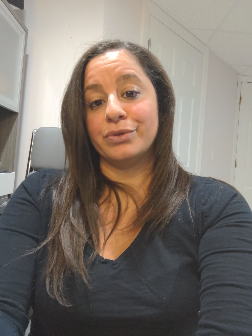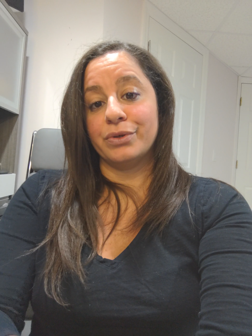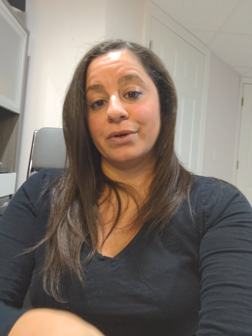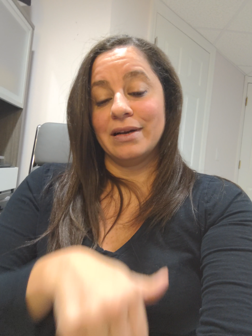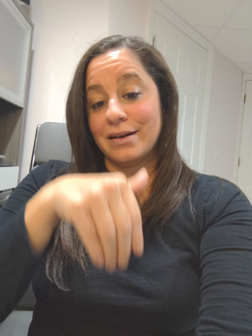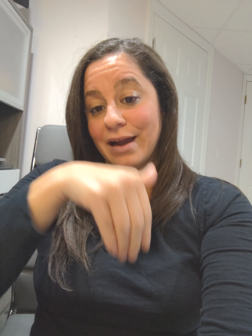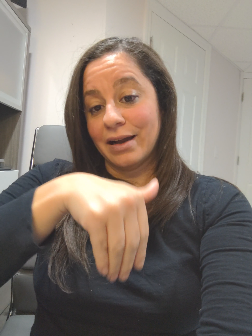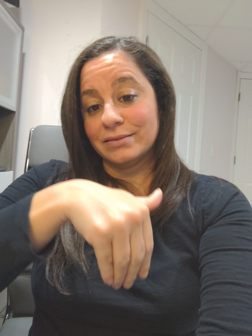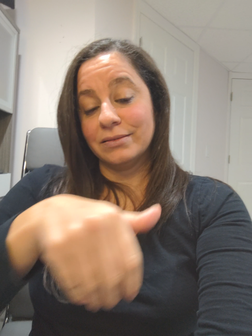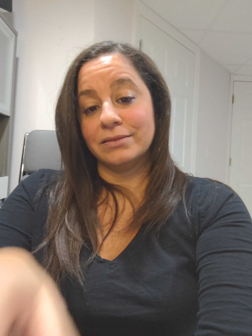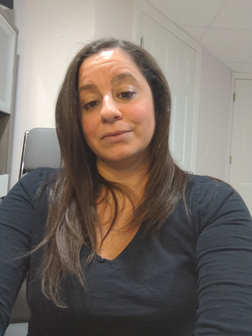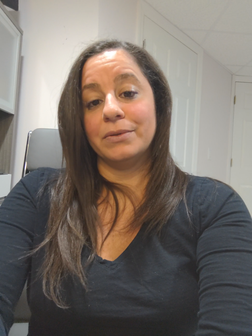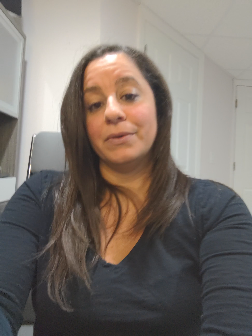night